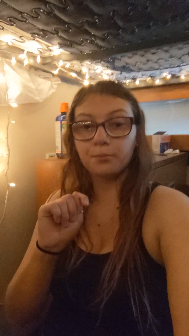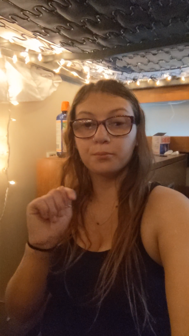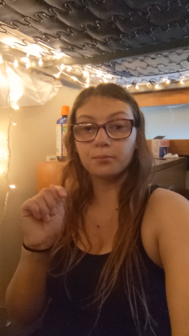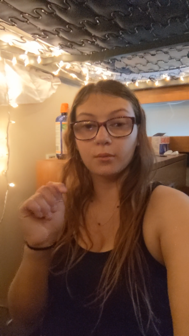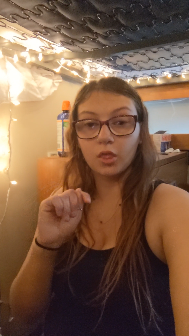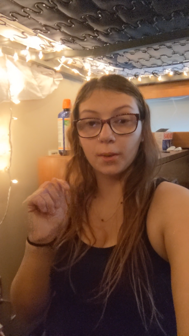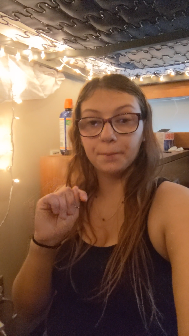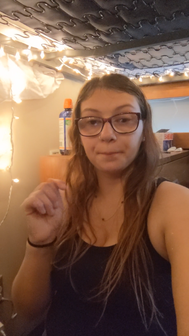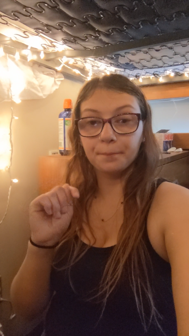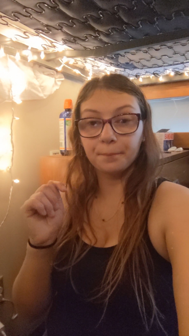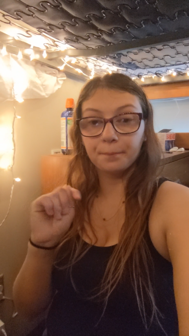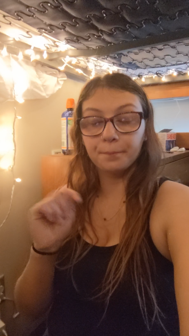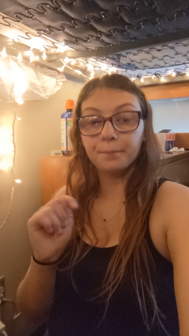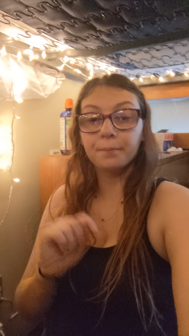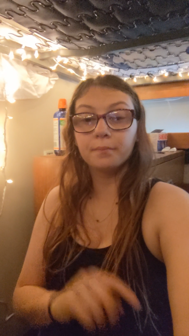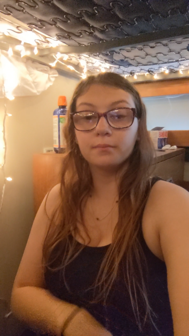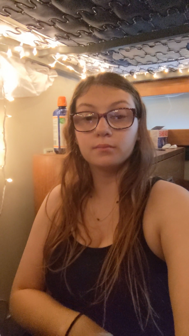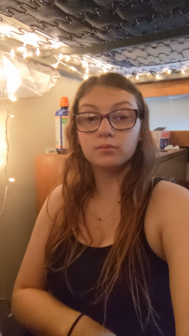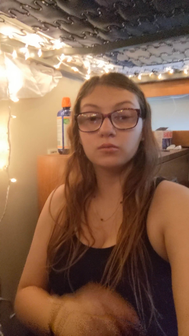bathroom